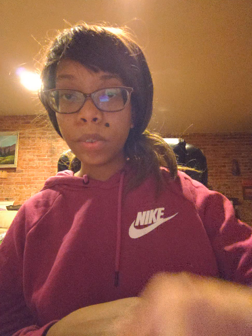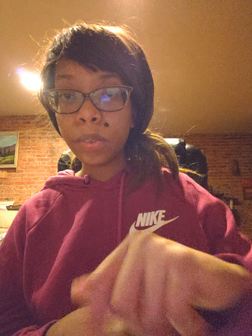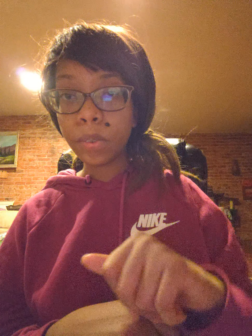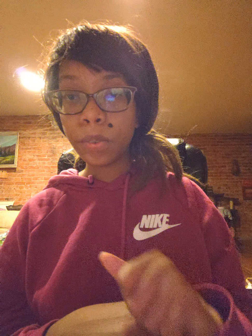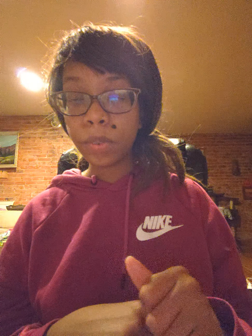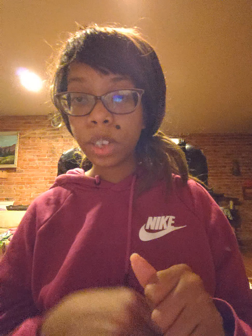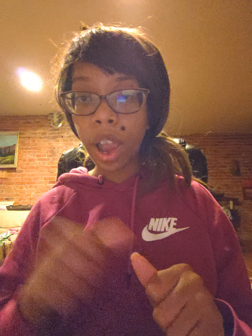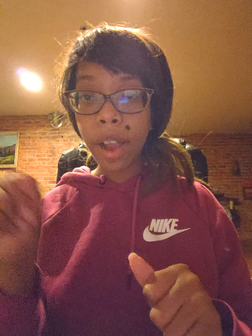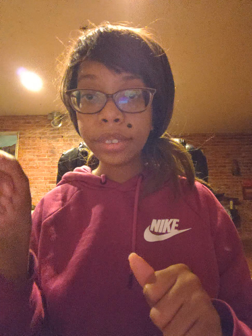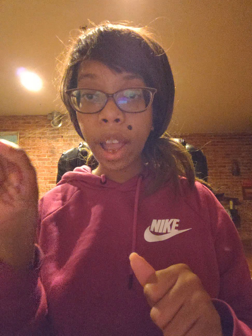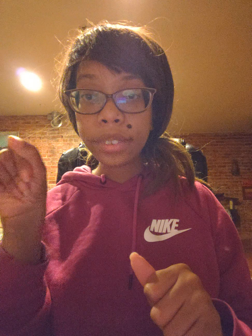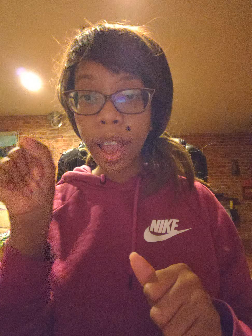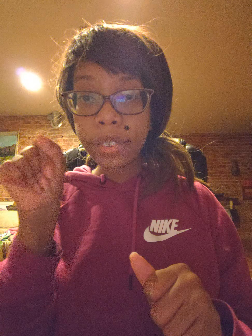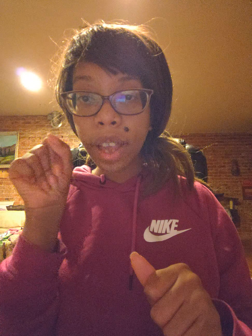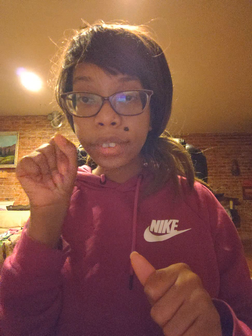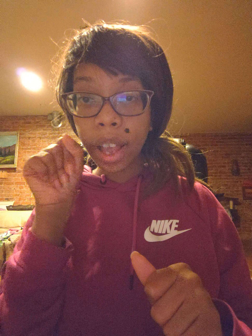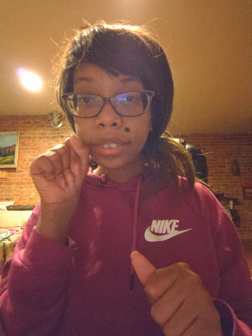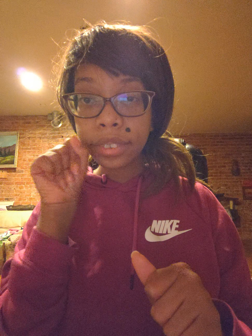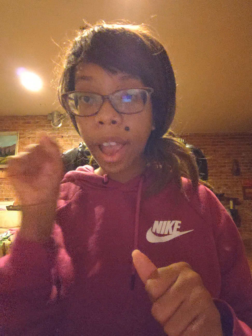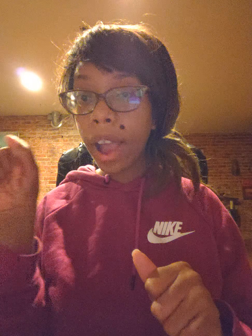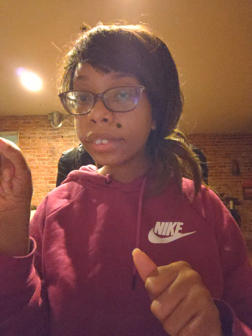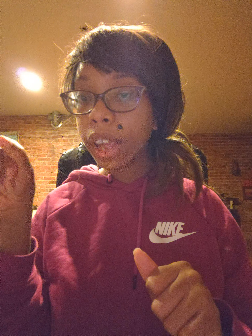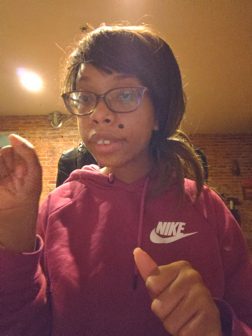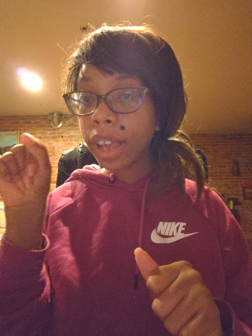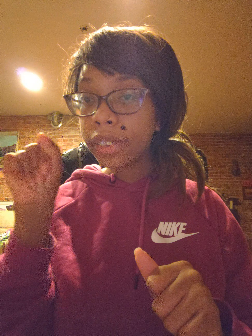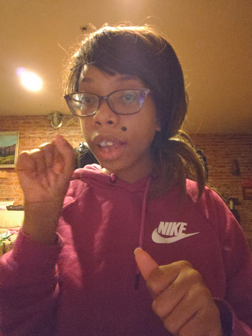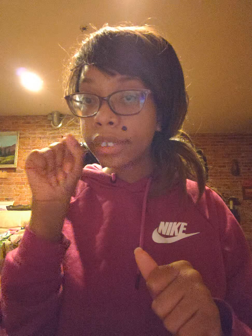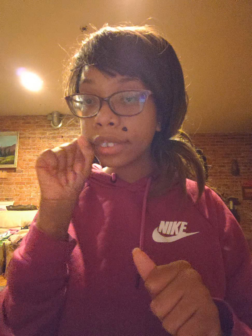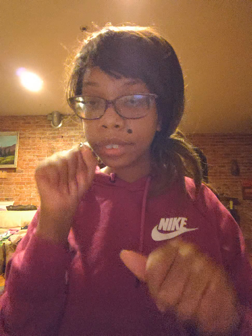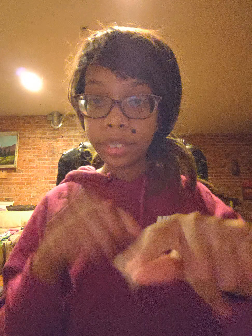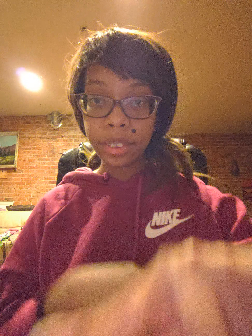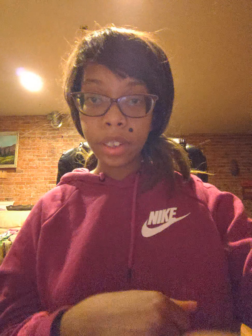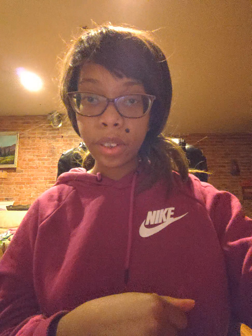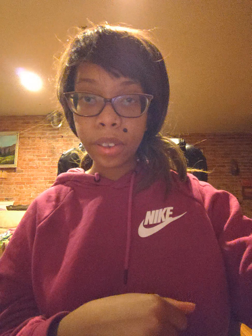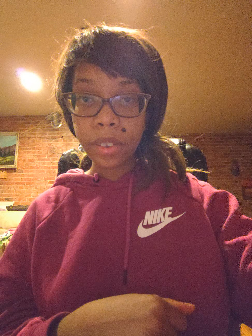carrot